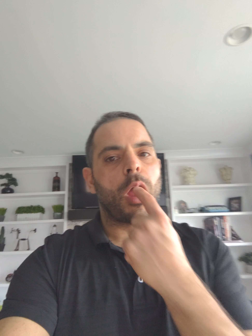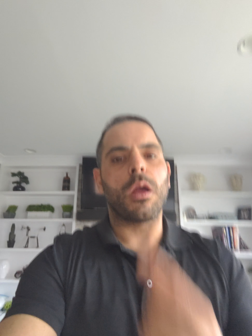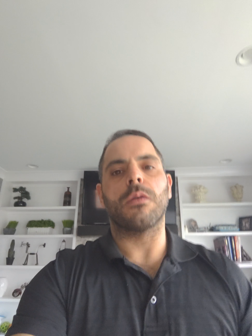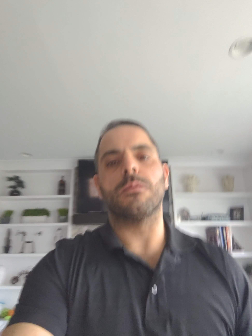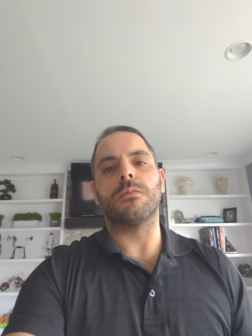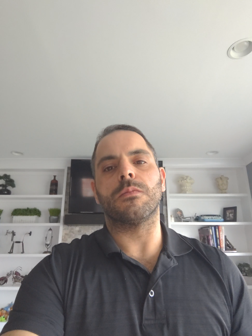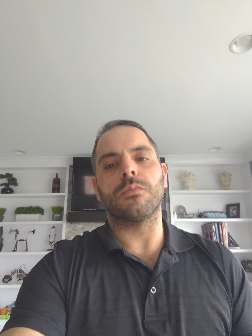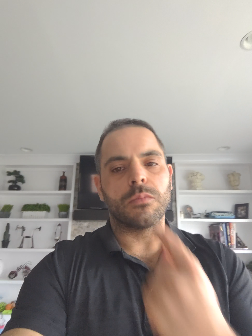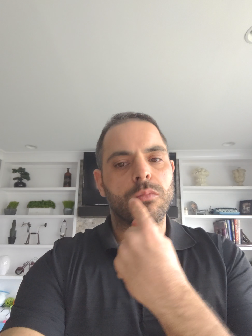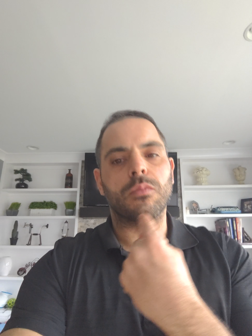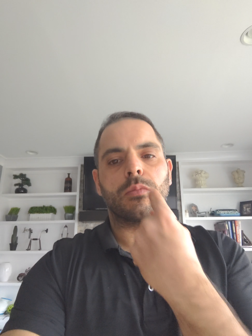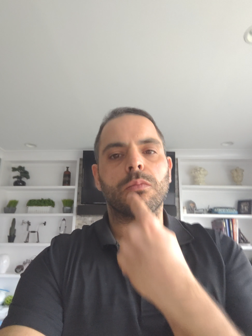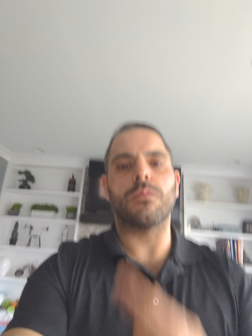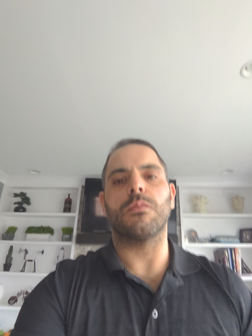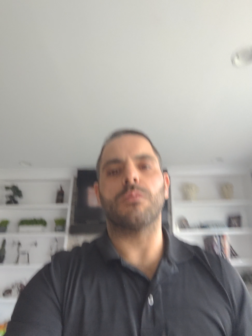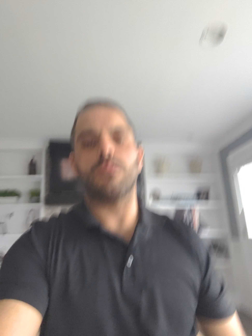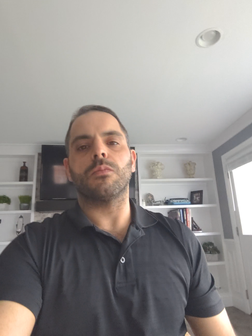mouth